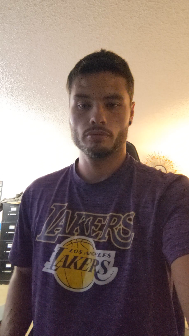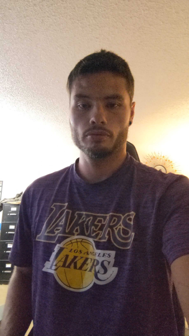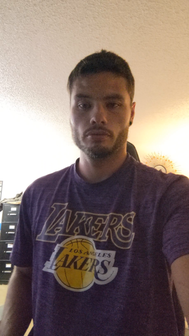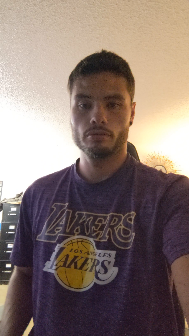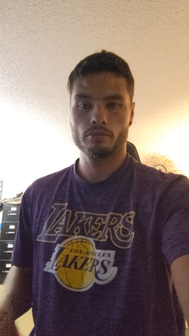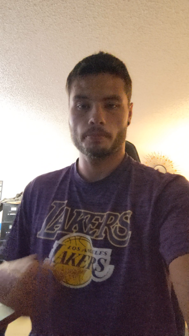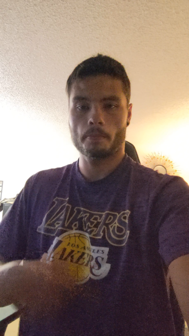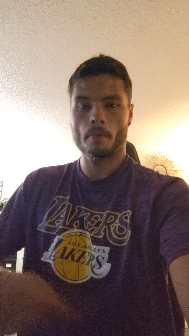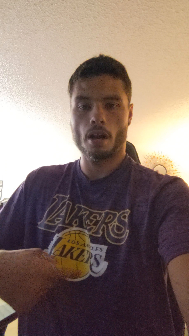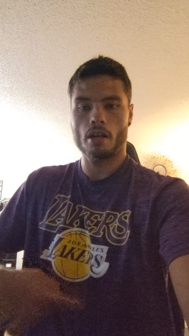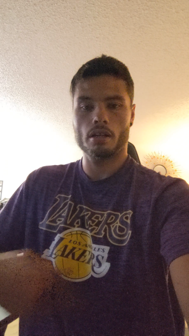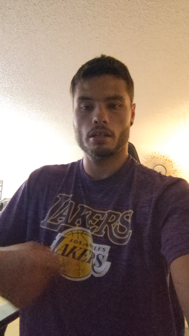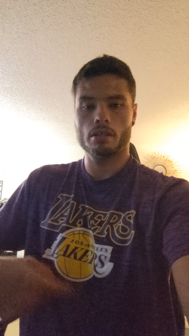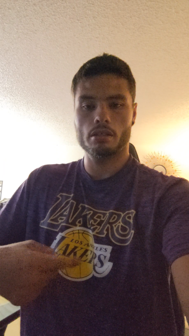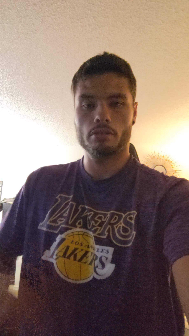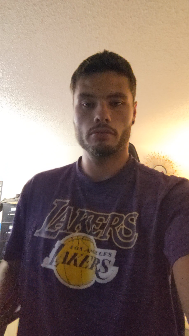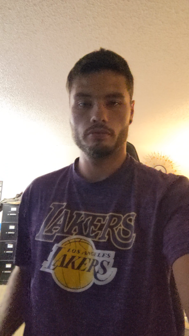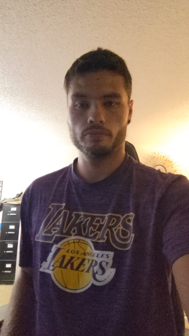belly button